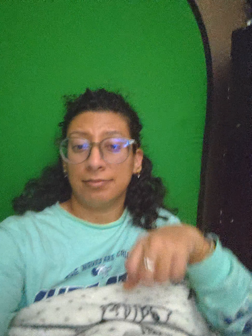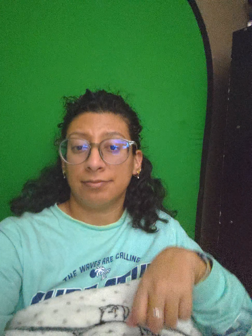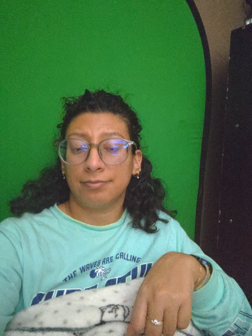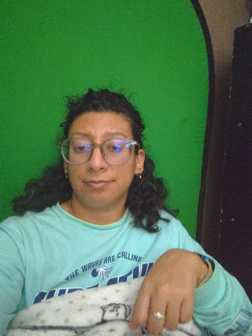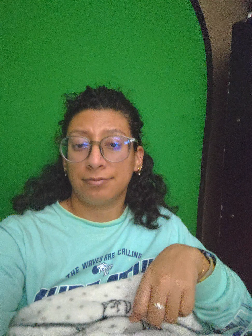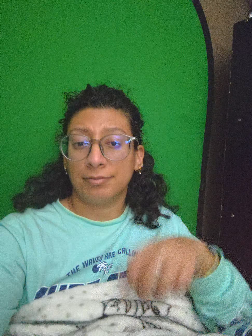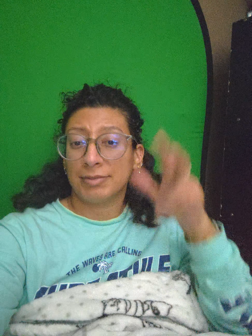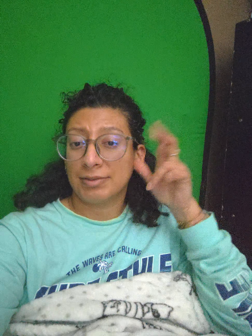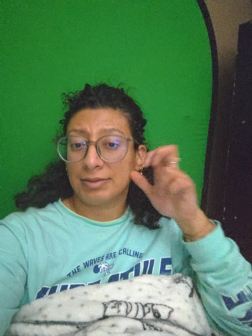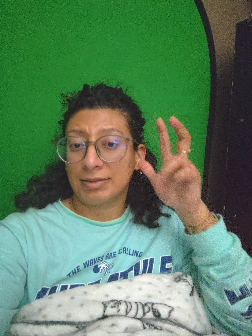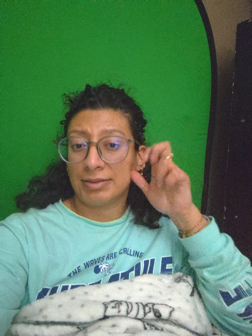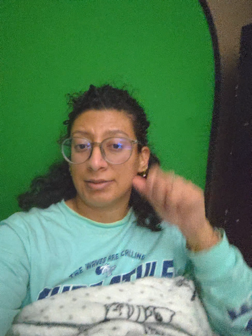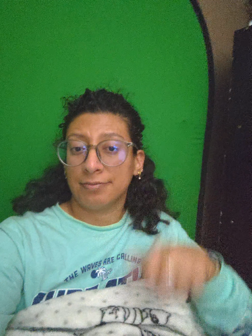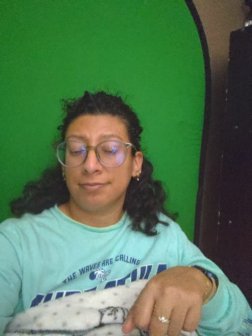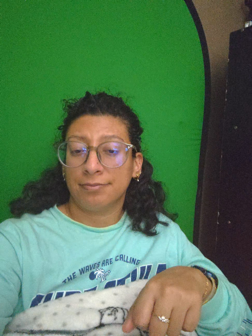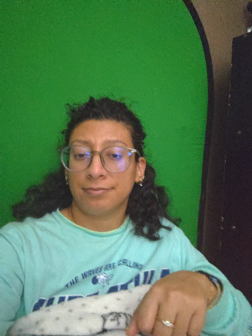listen